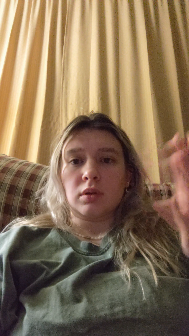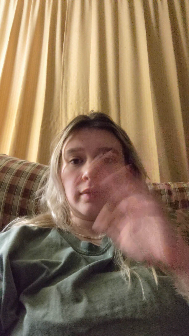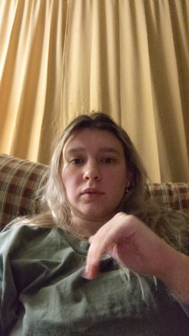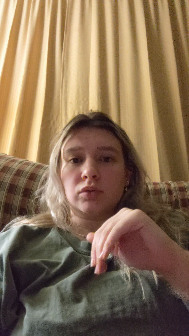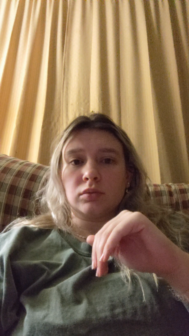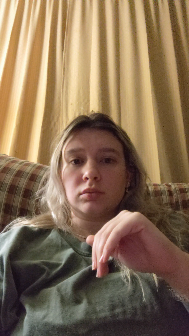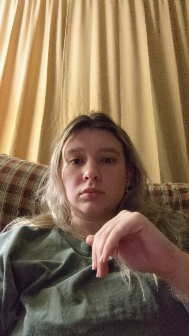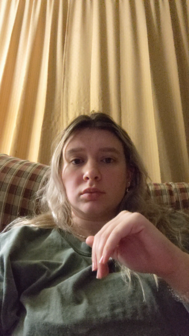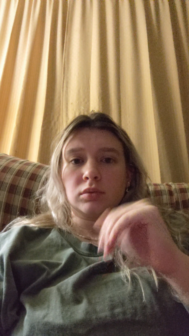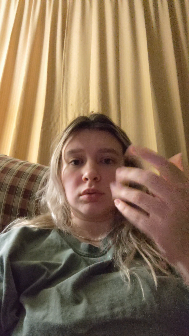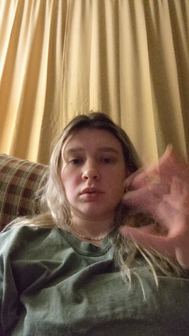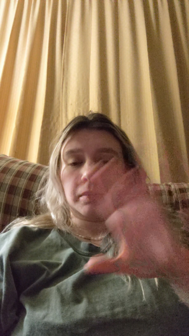dump